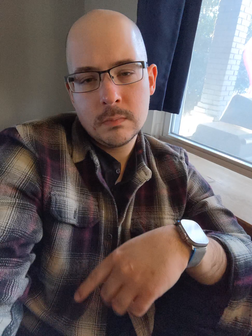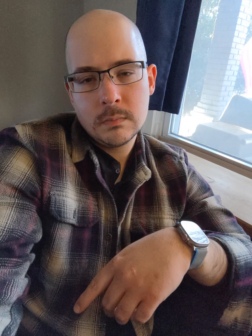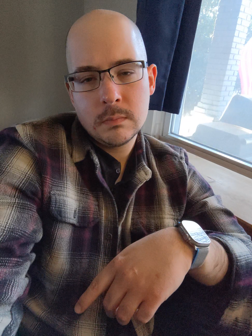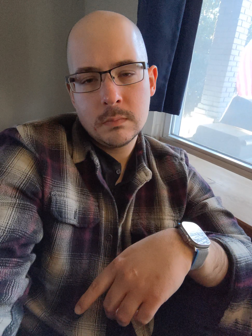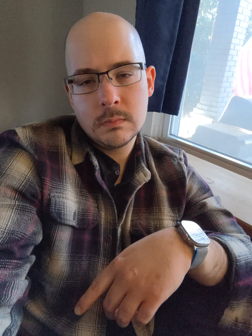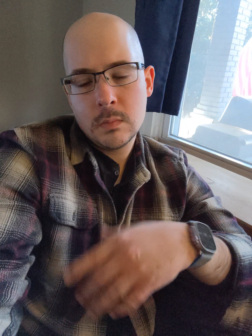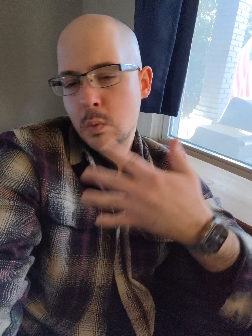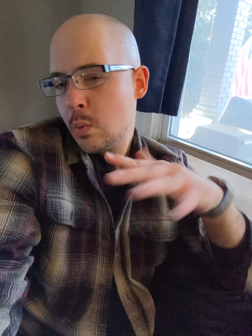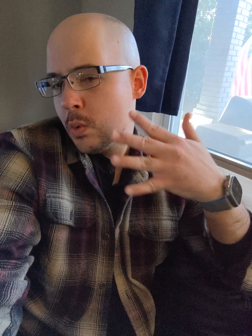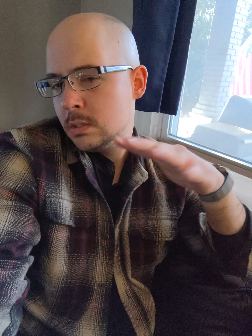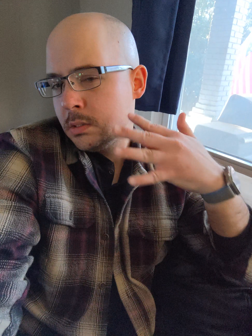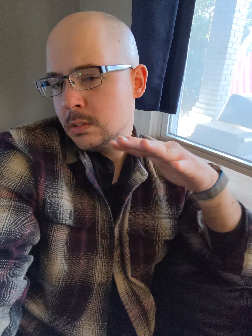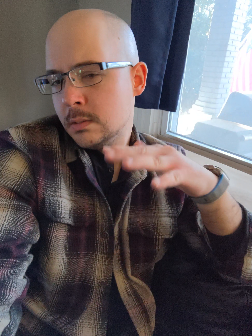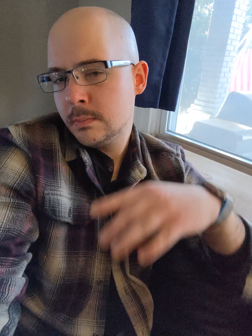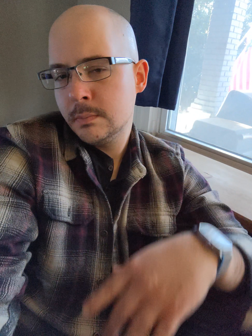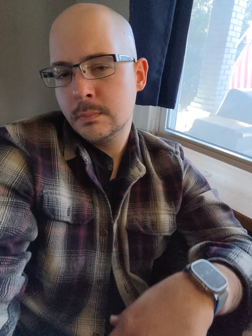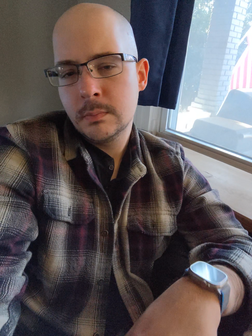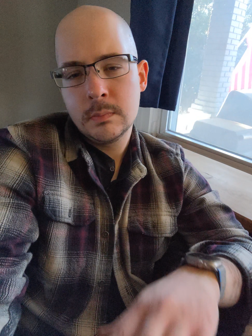noisy